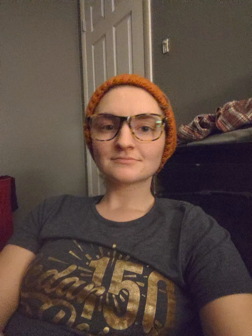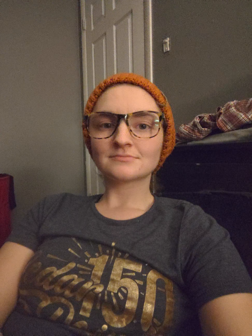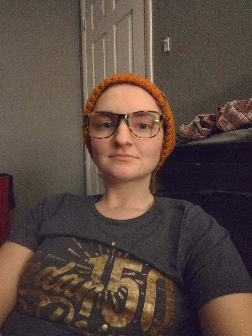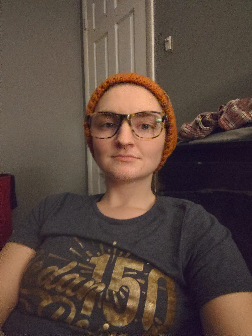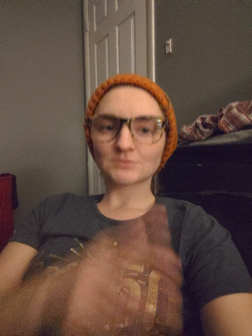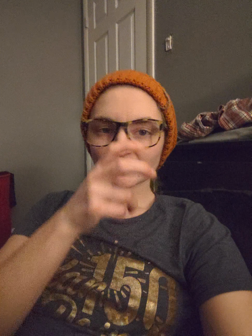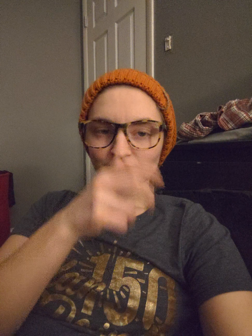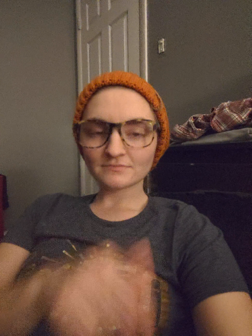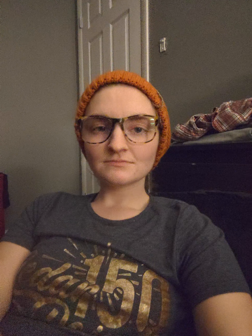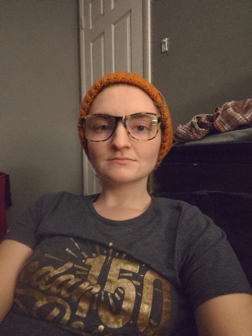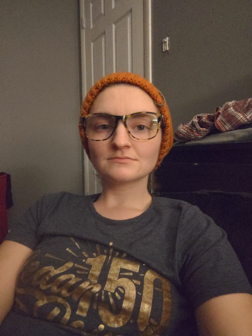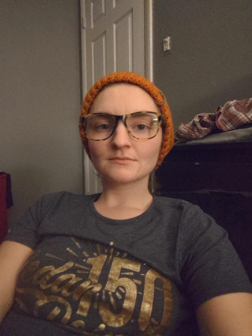bug